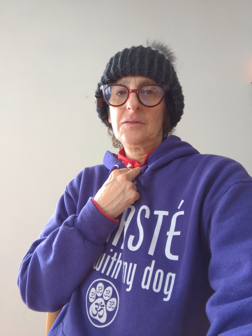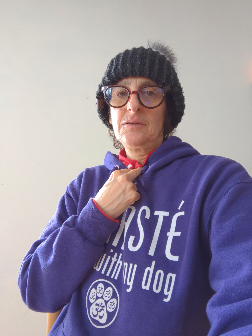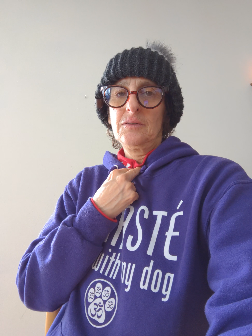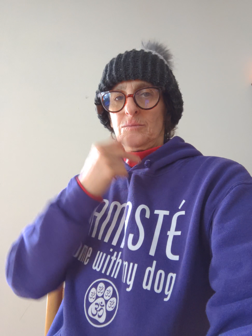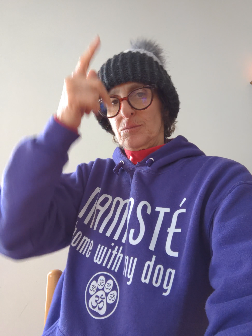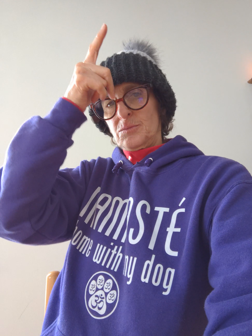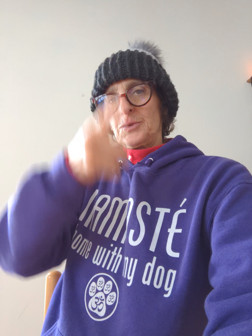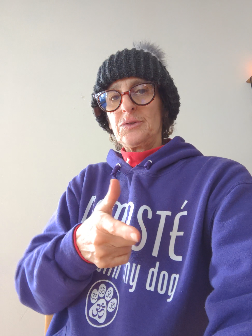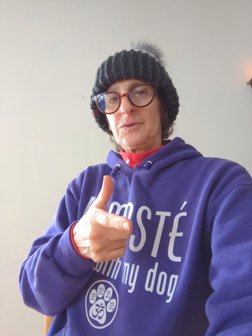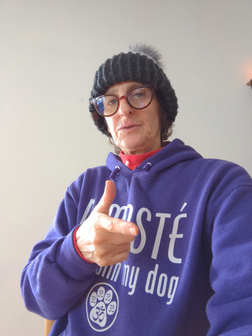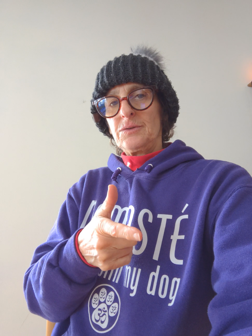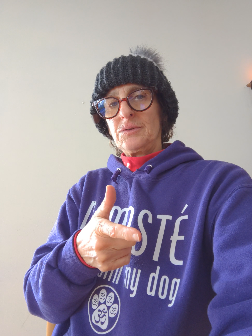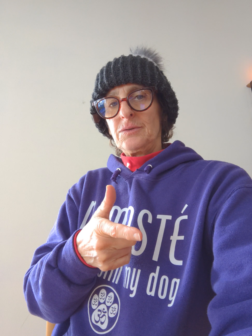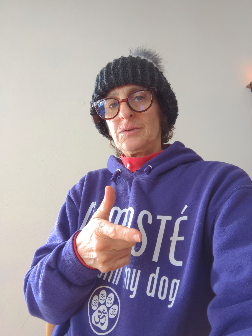brother